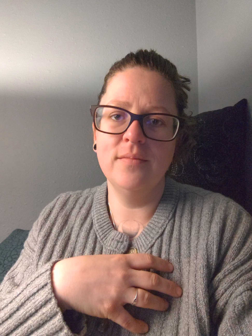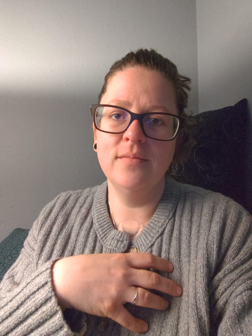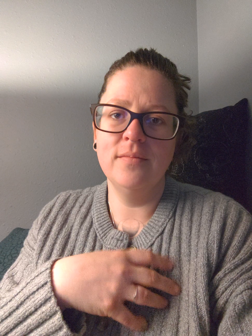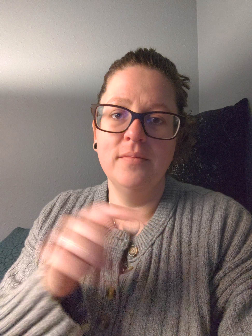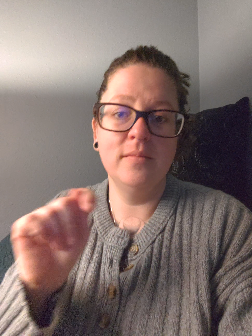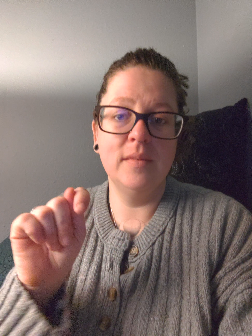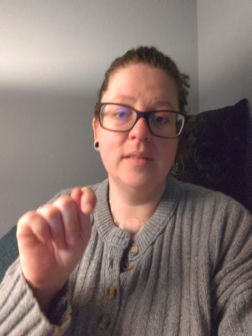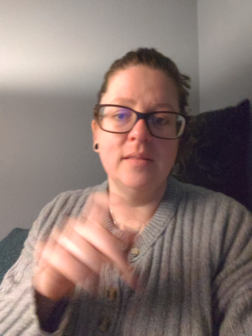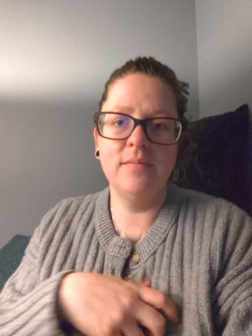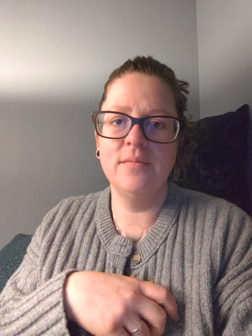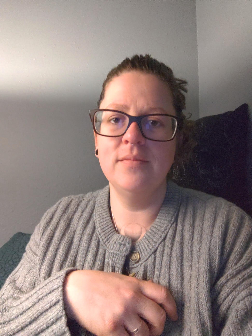potty